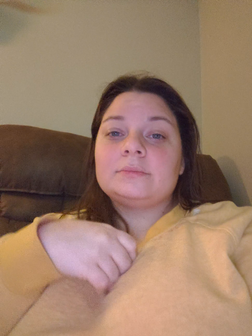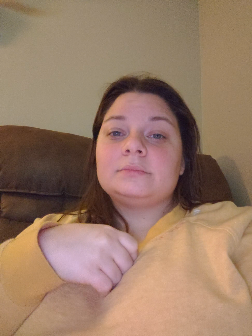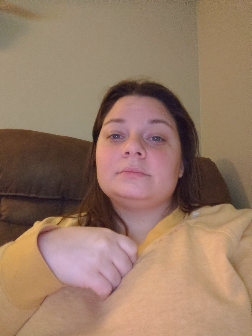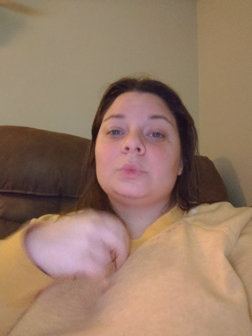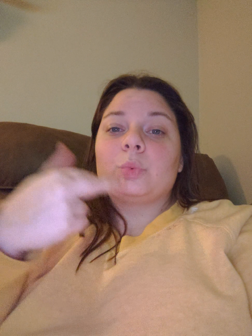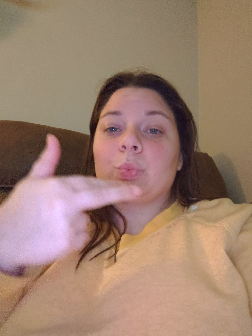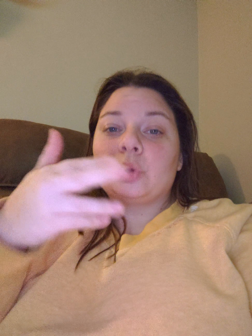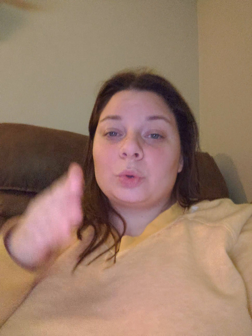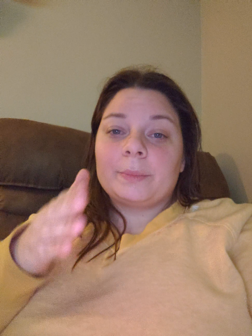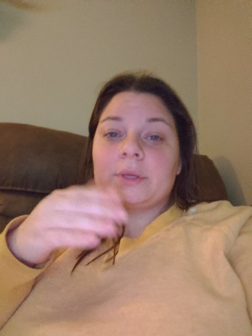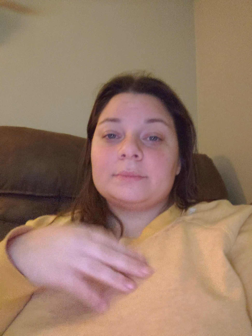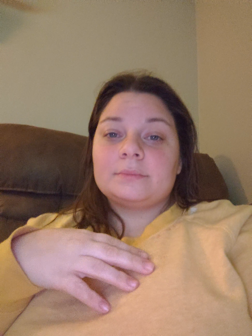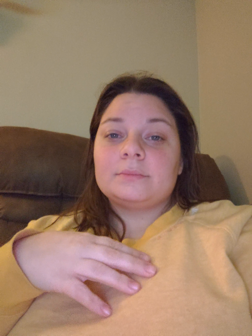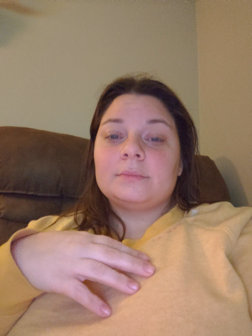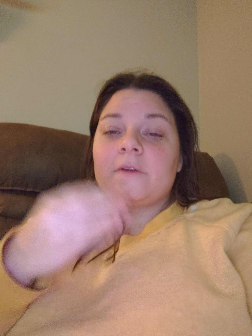room